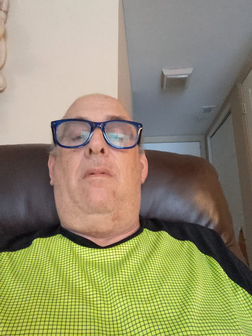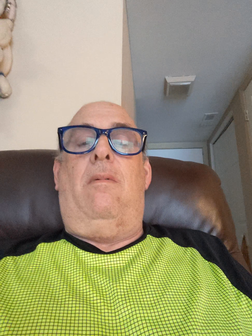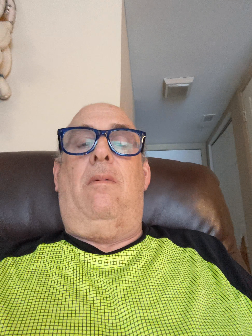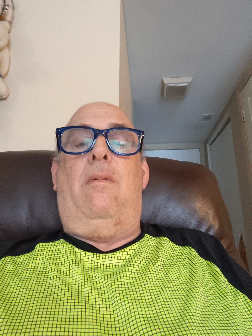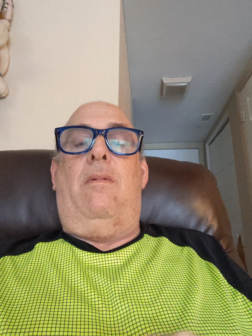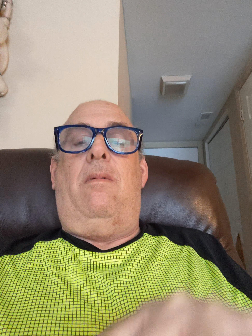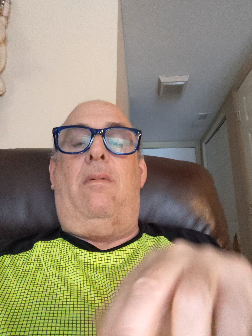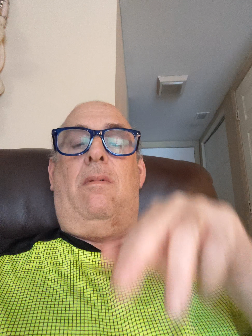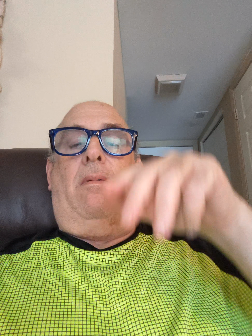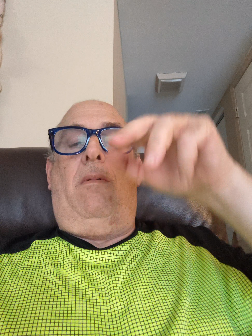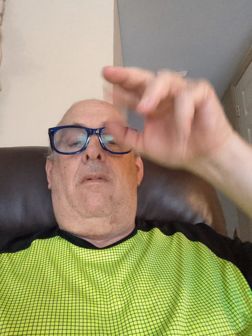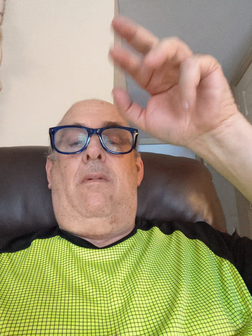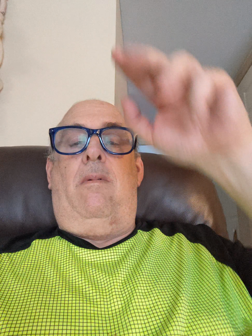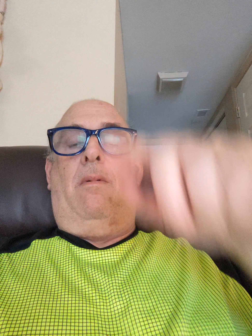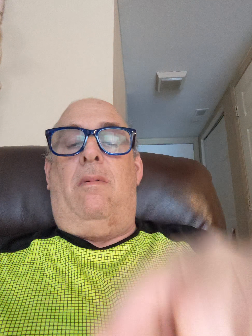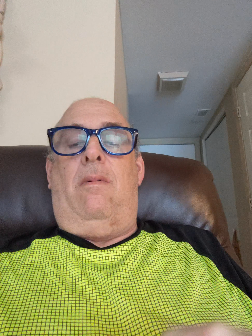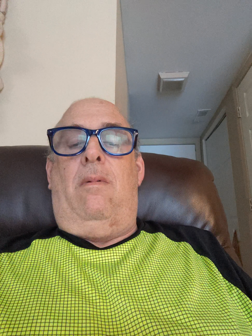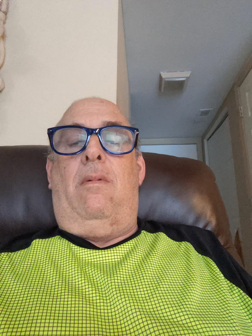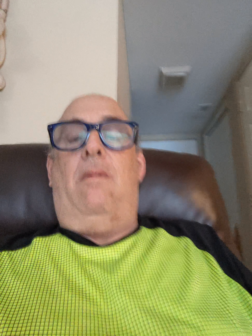stairs